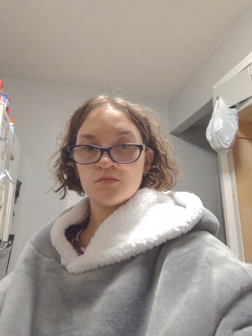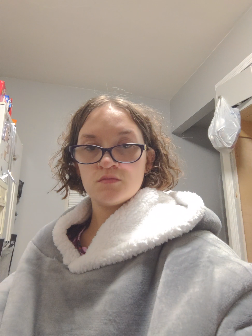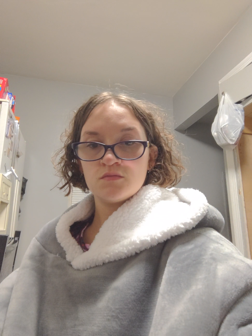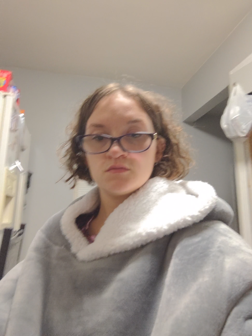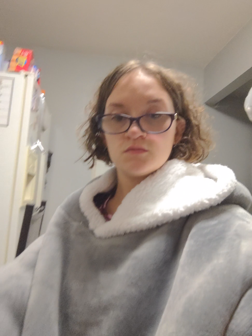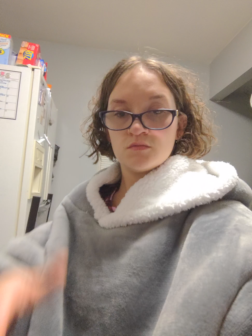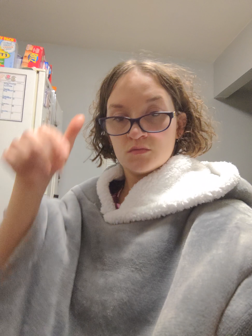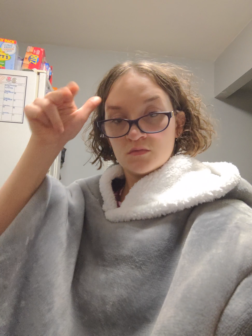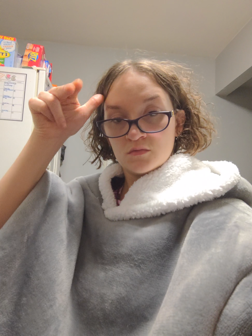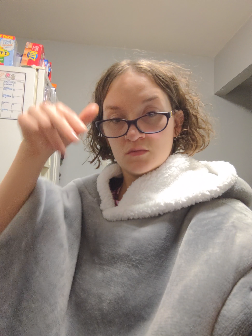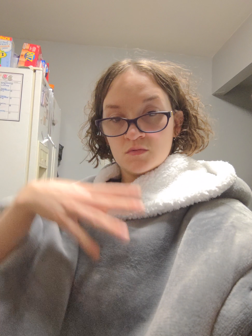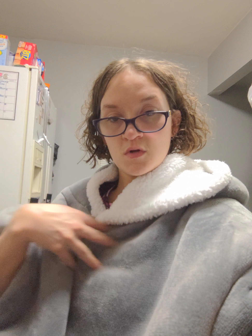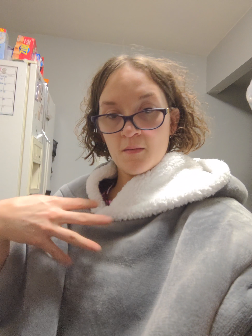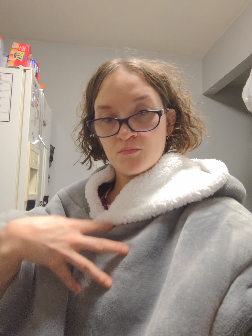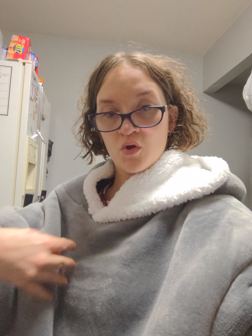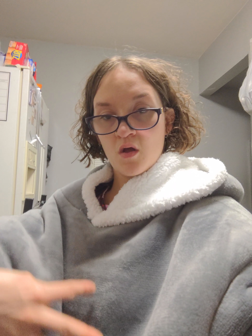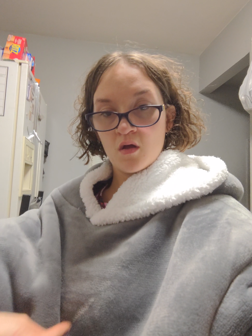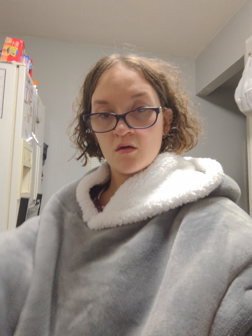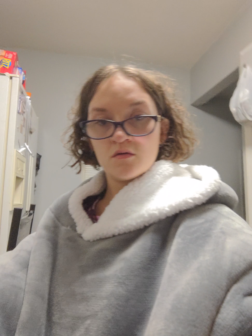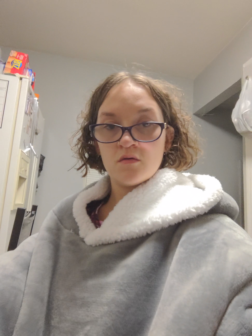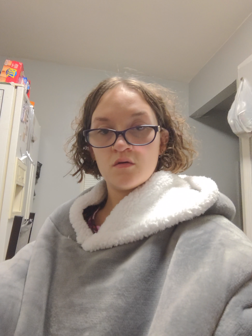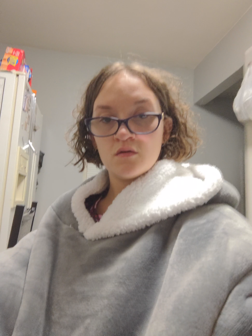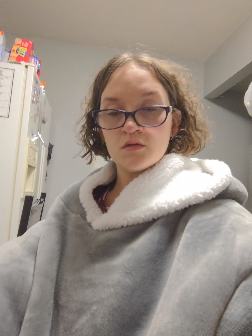zebra